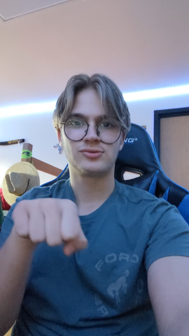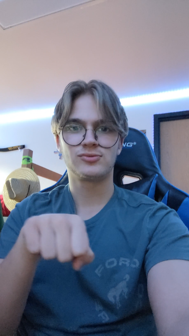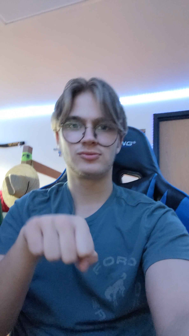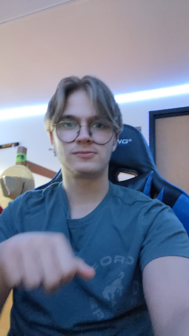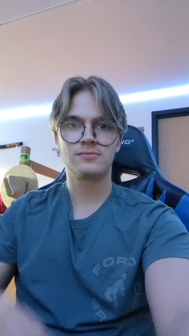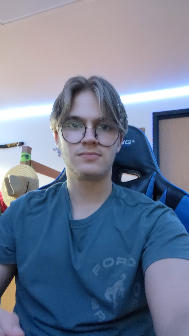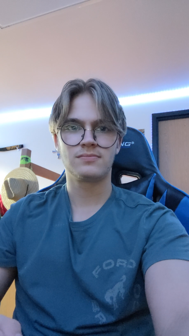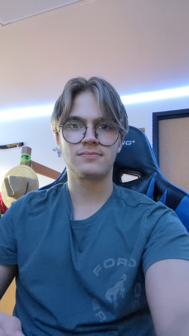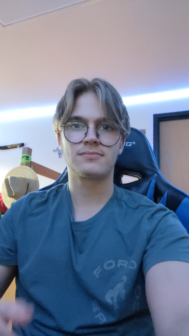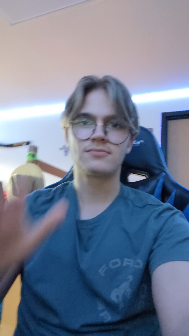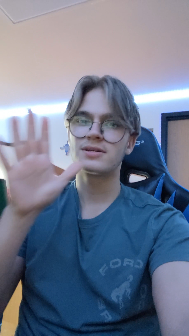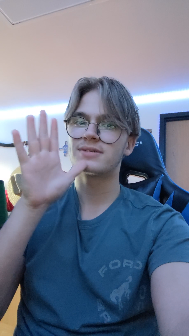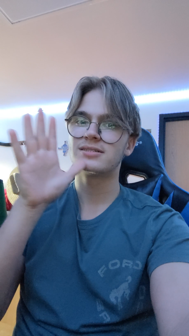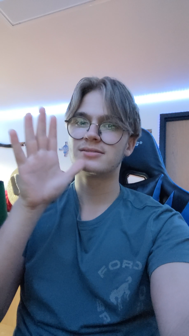mommy